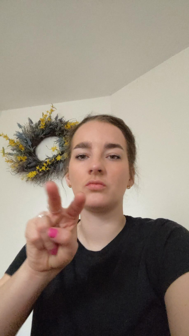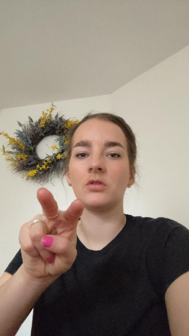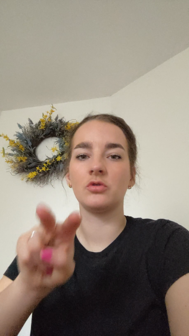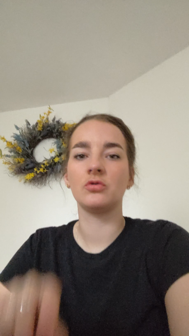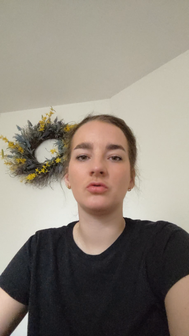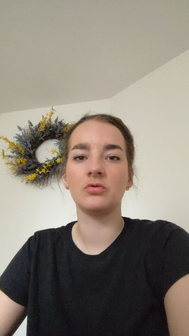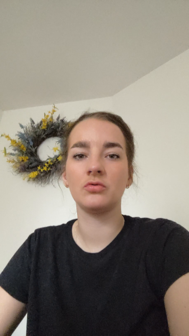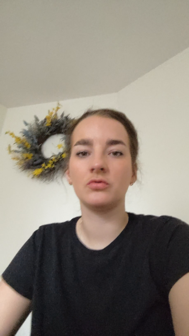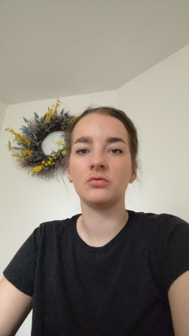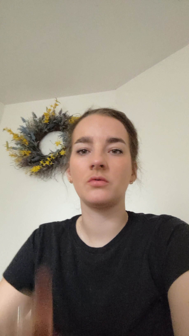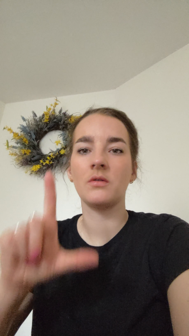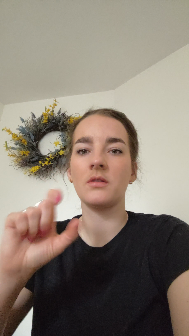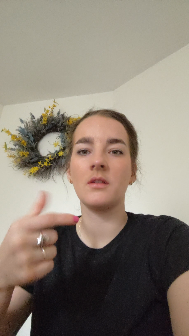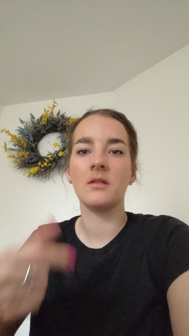leg